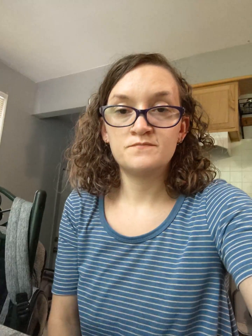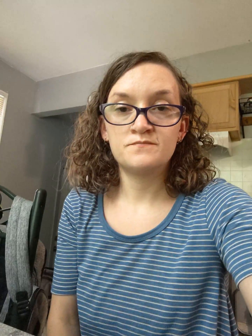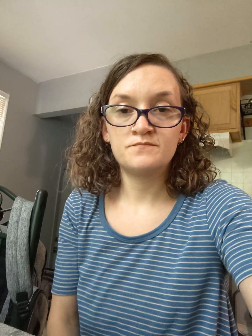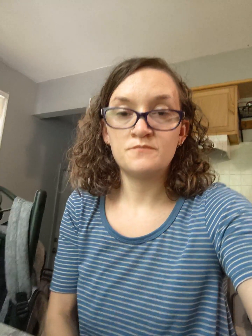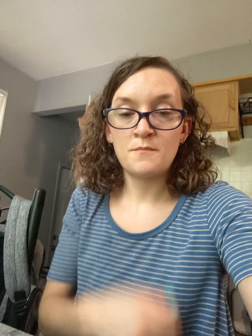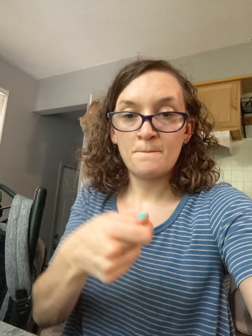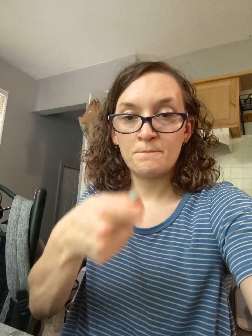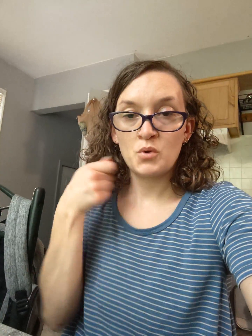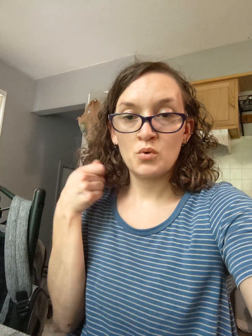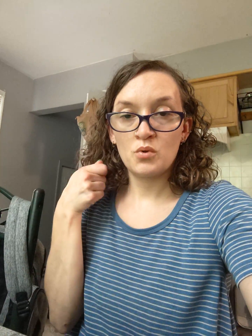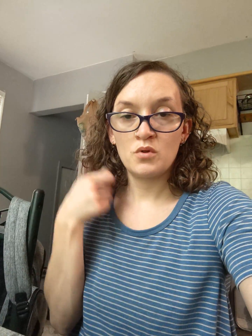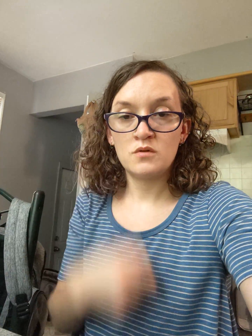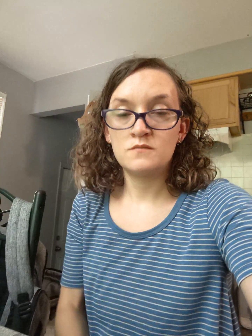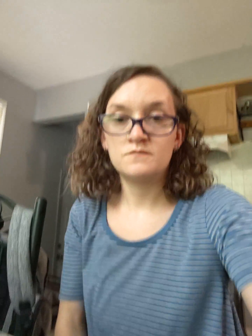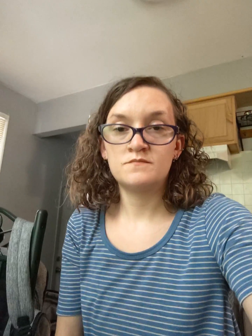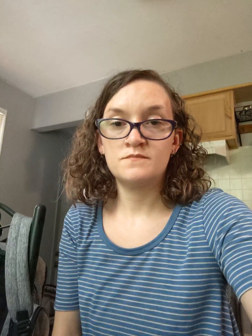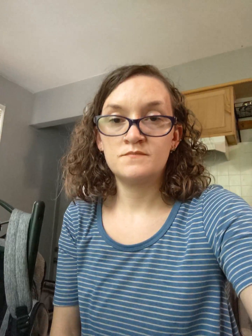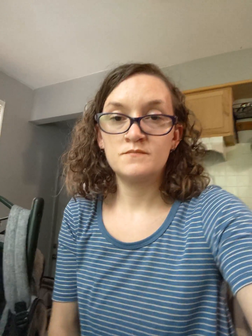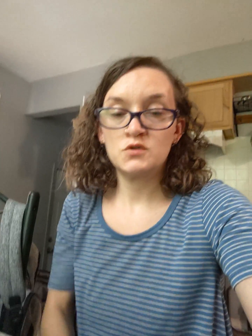pull